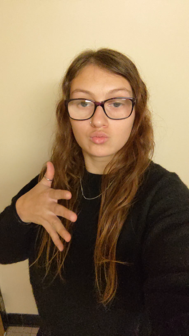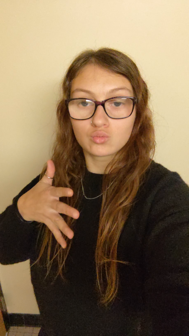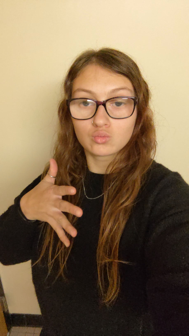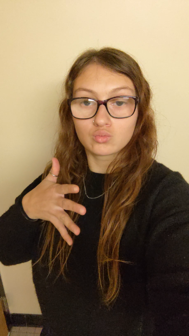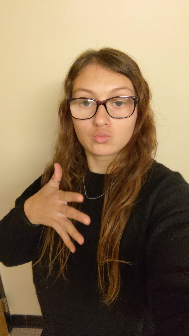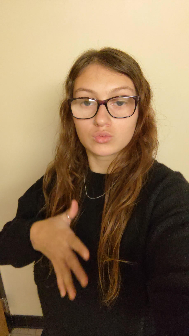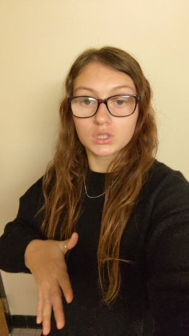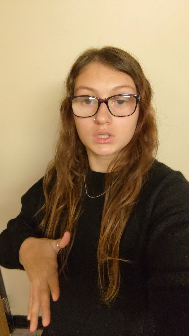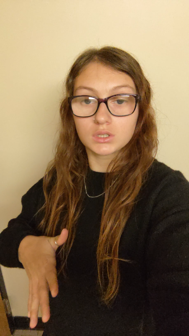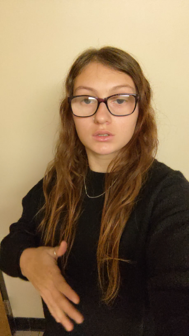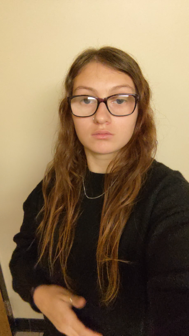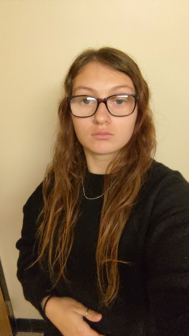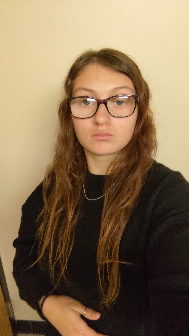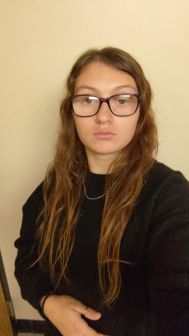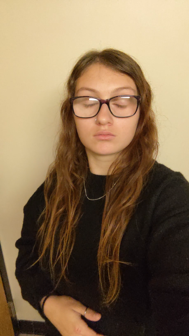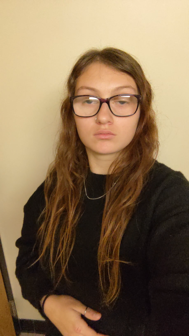dress